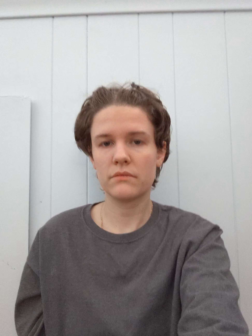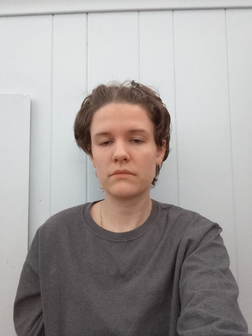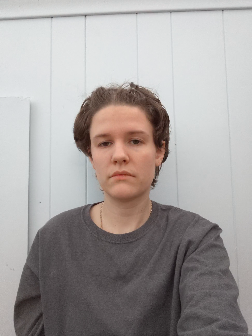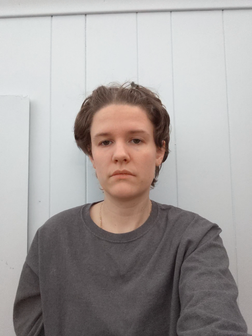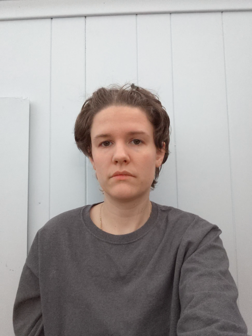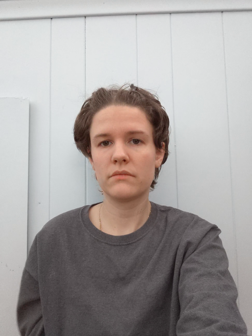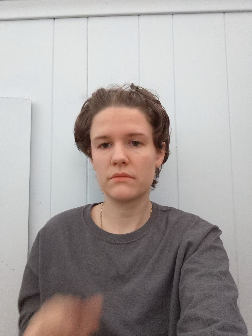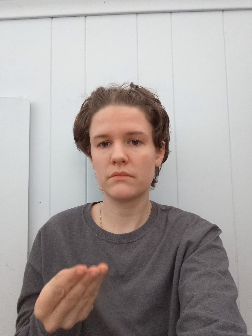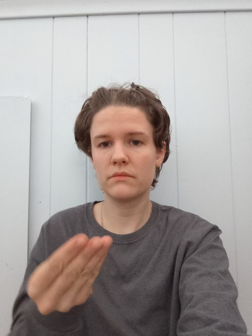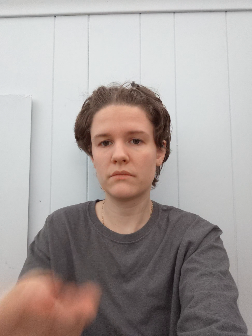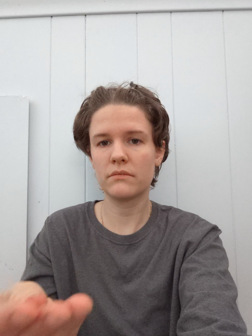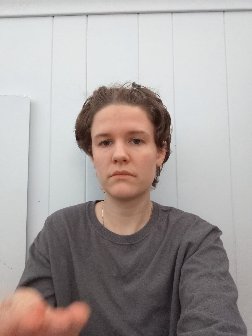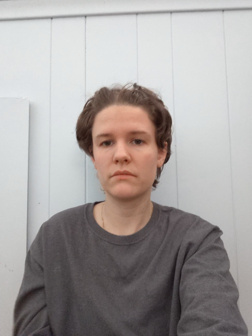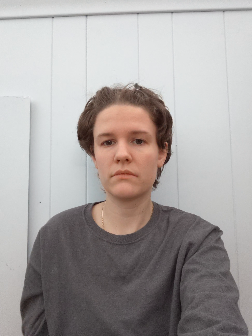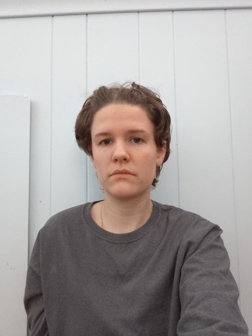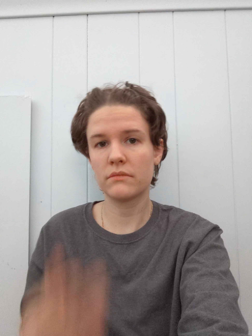give